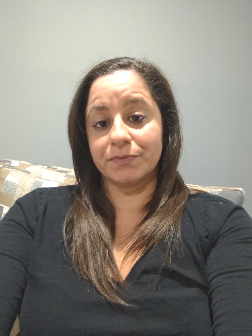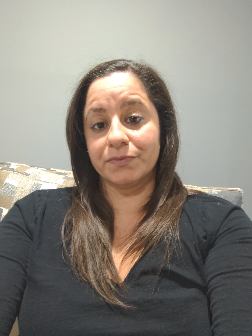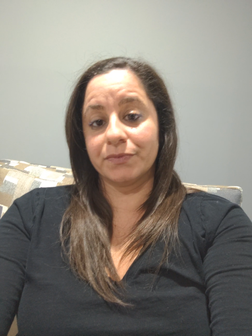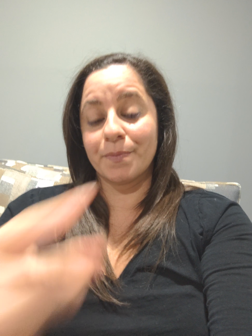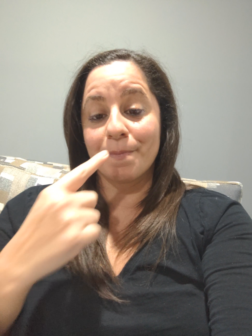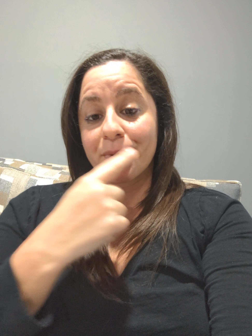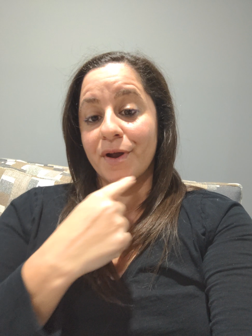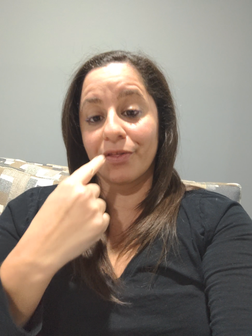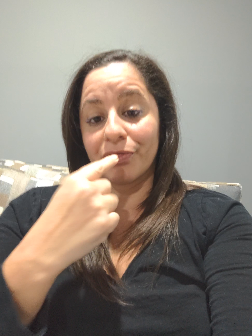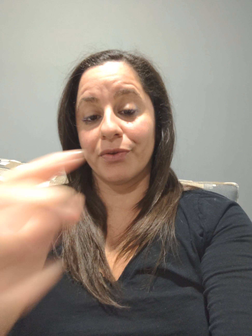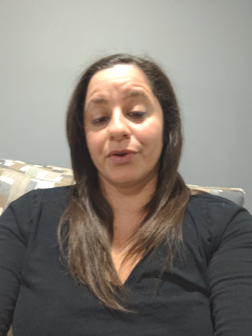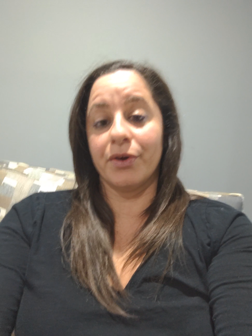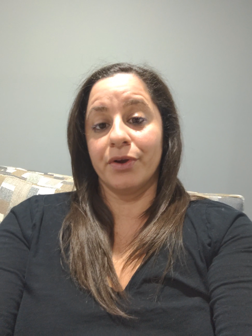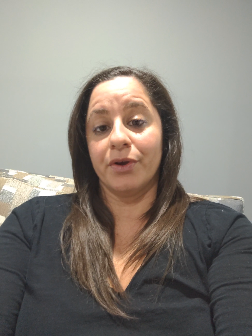mouth